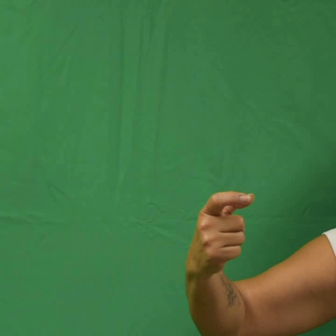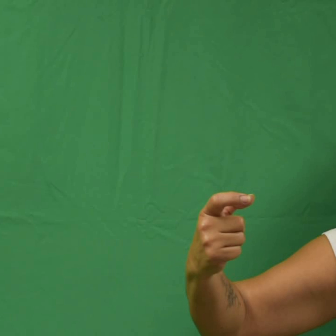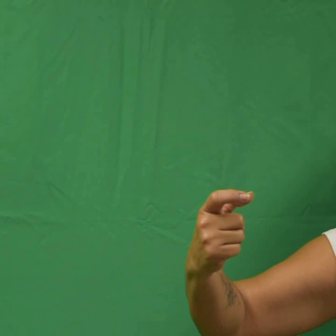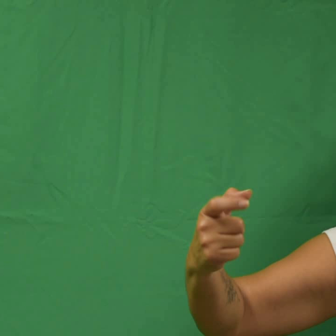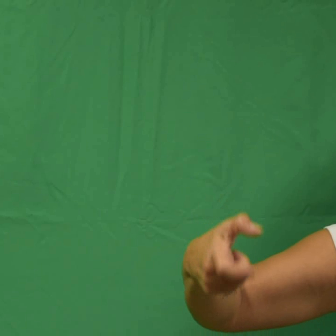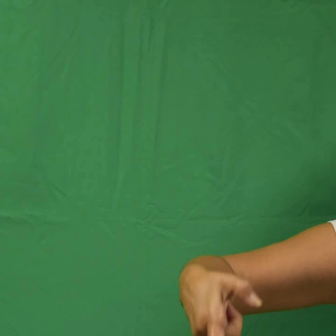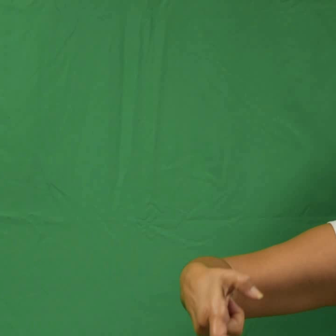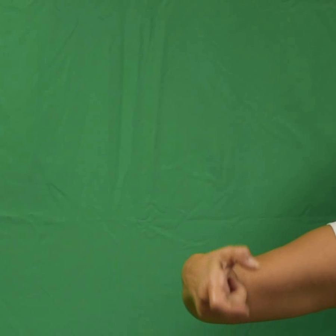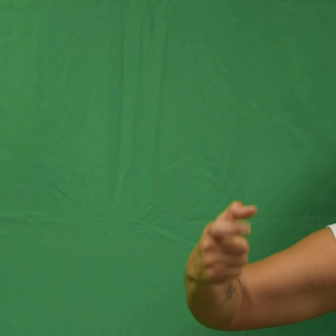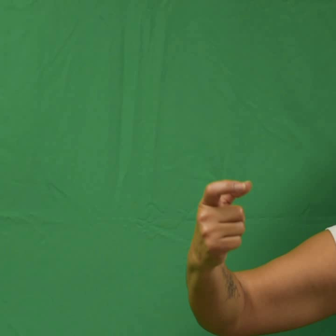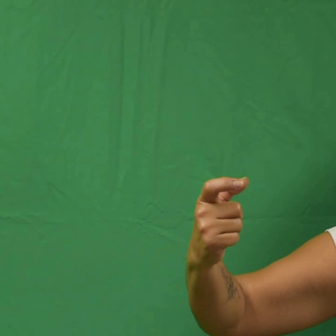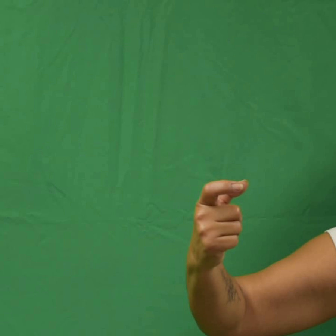Q